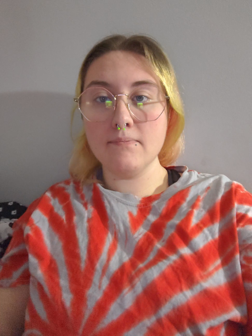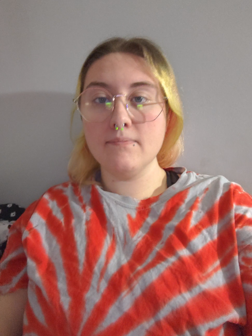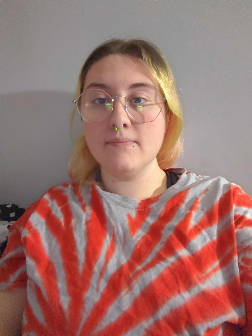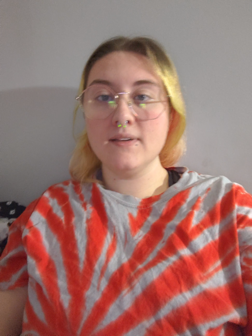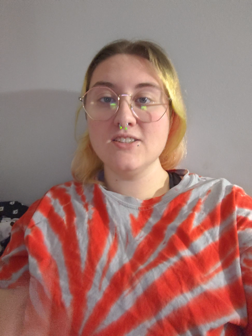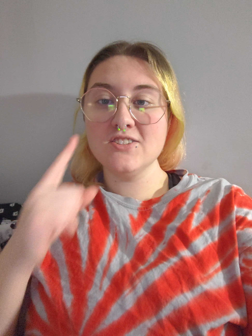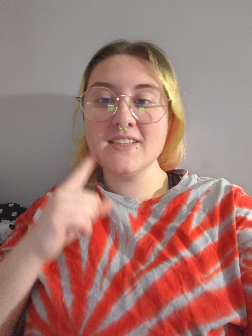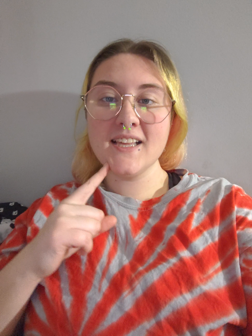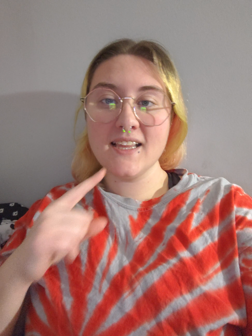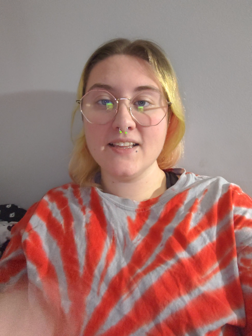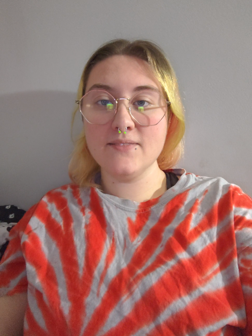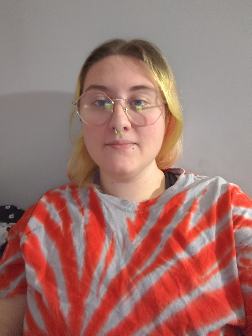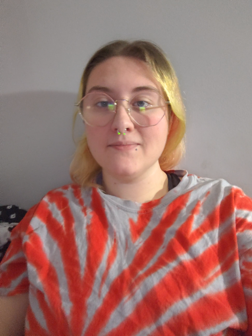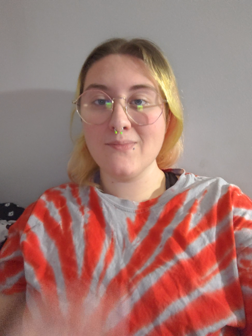cheek